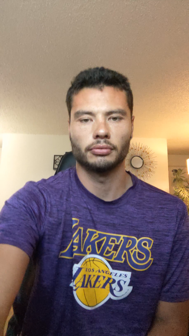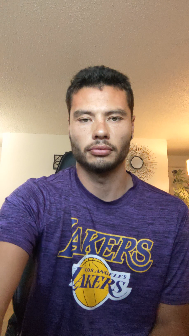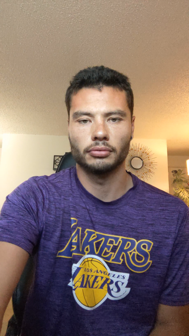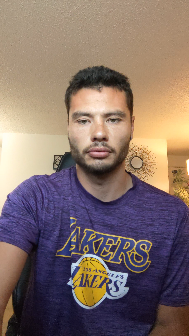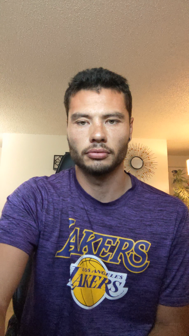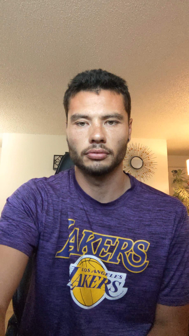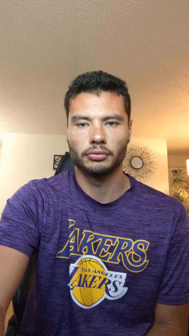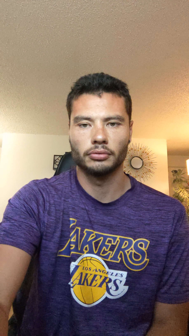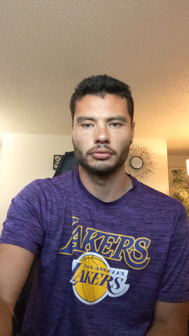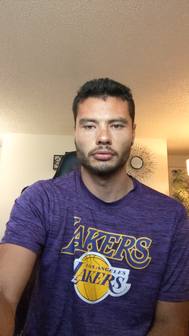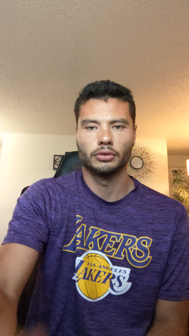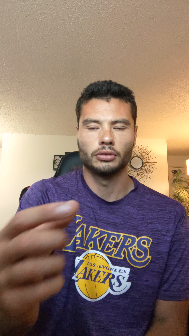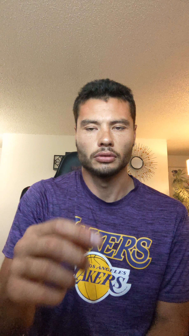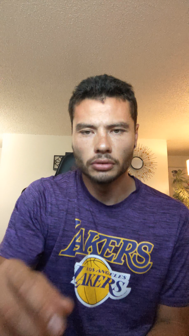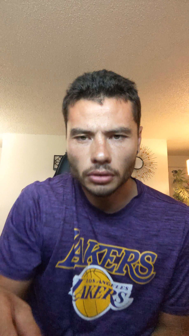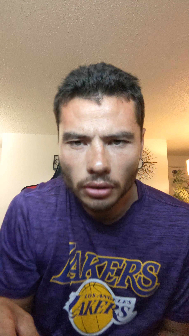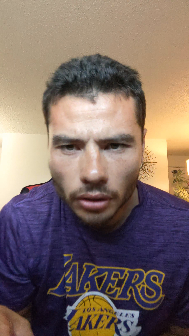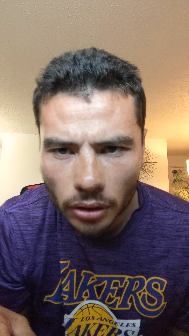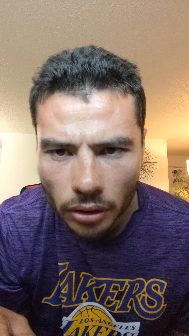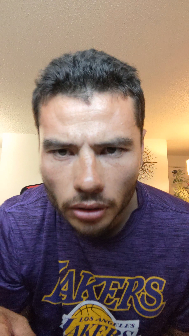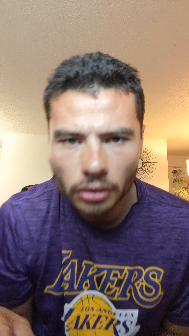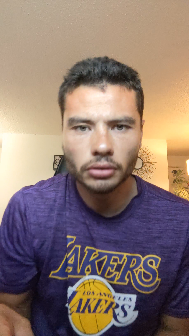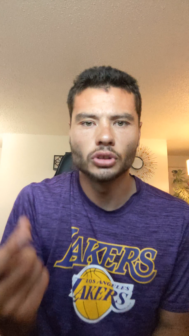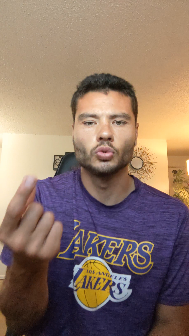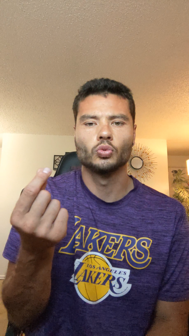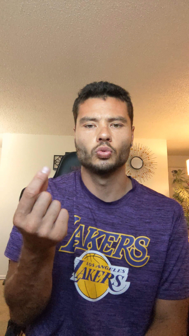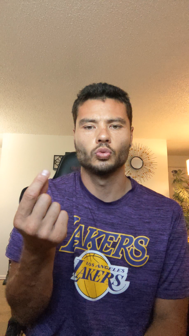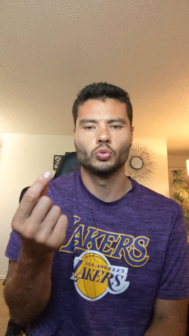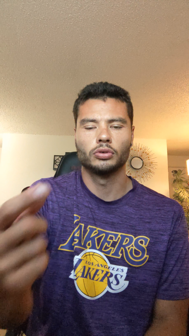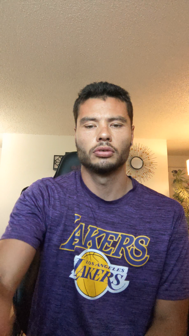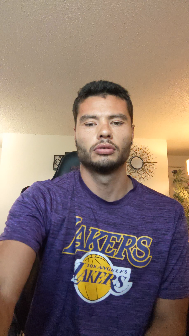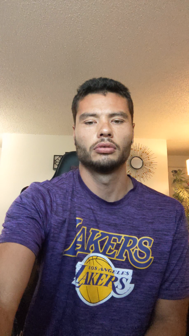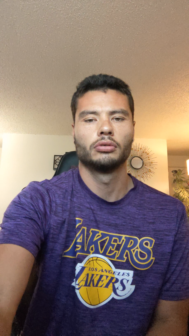do